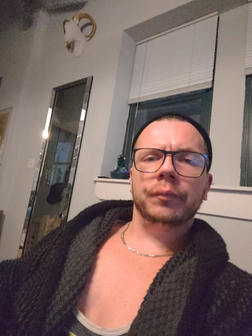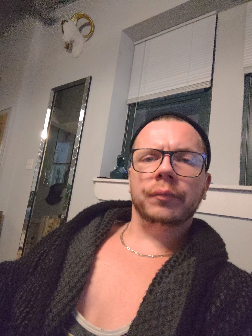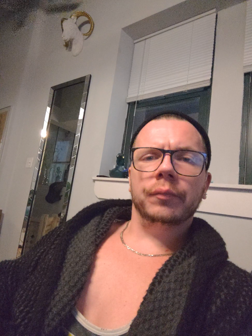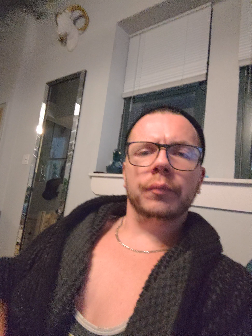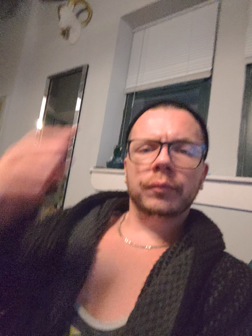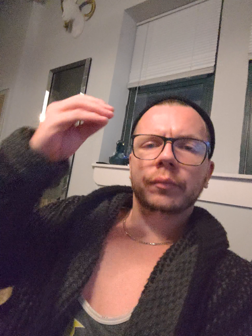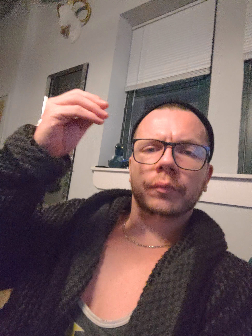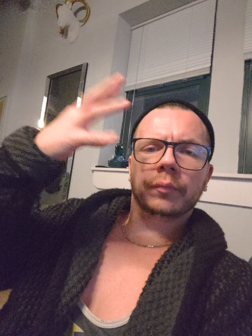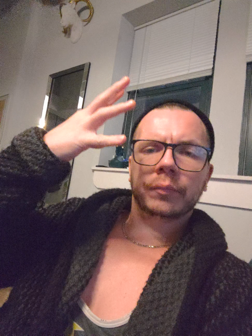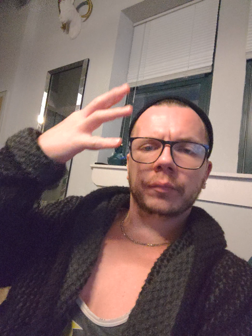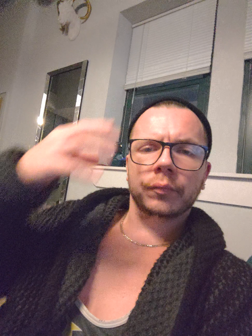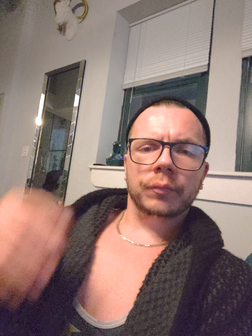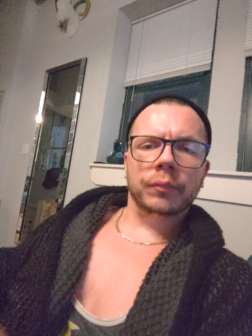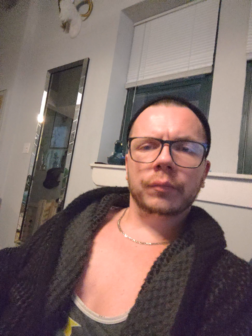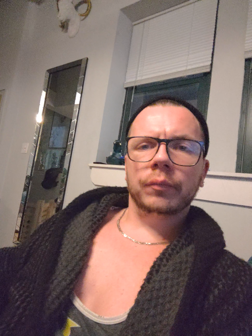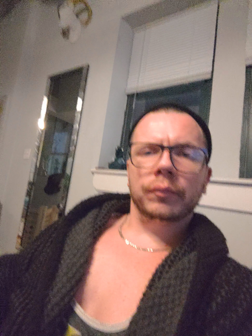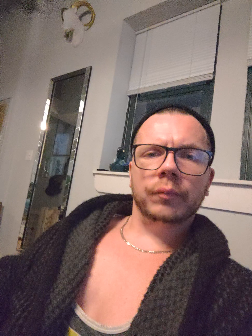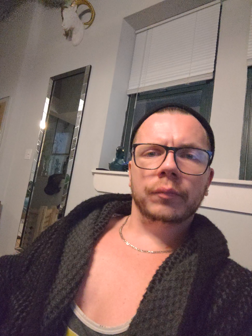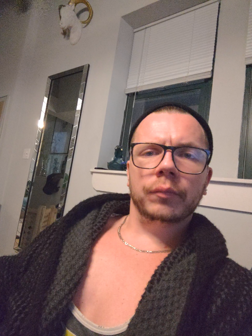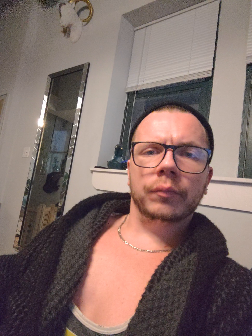shower